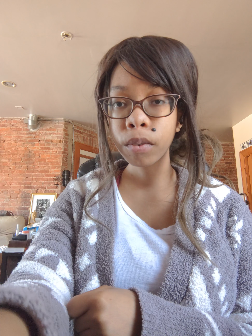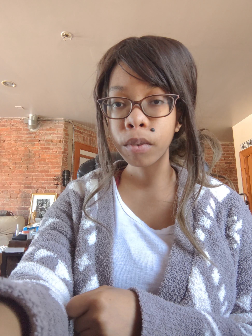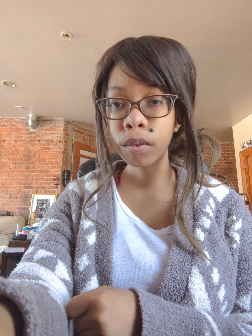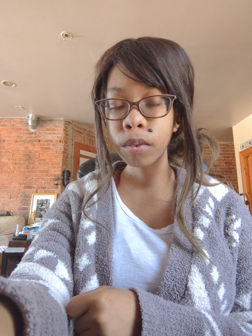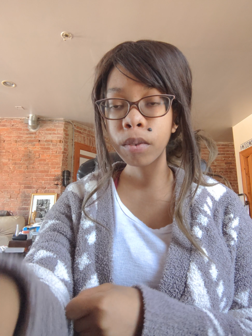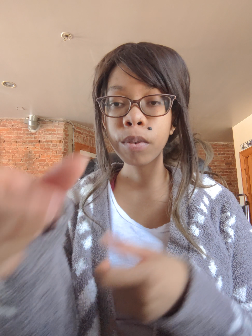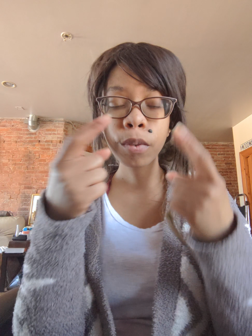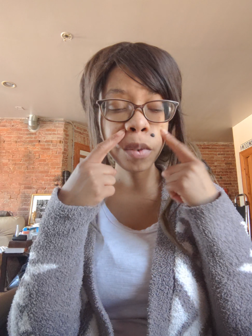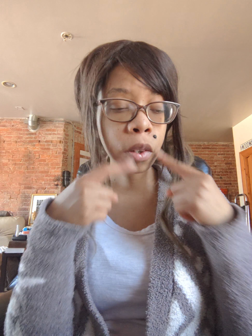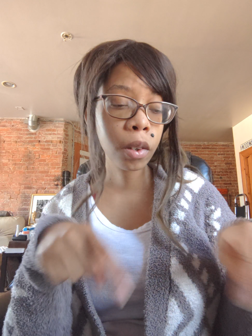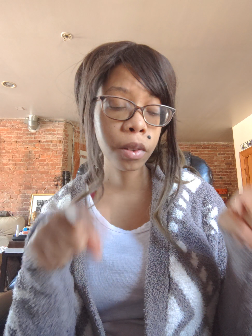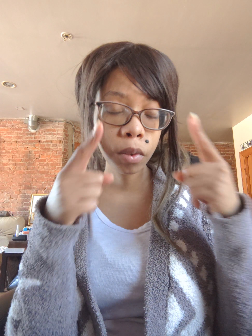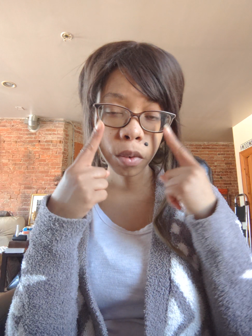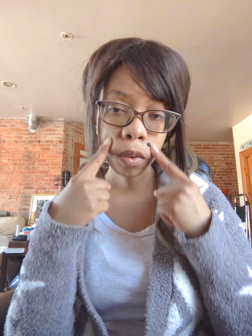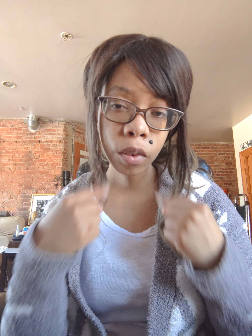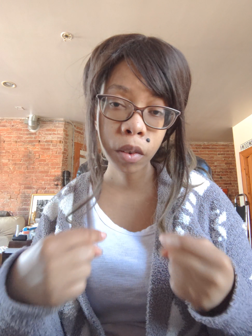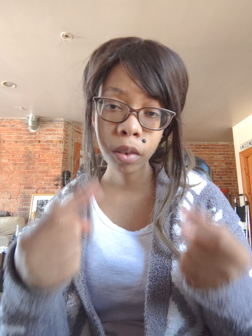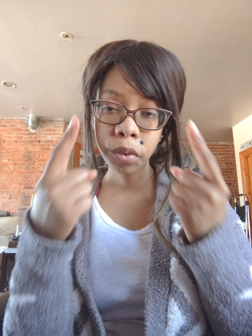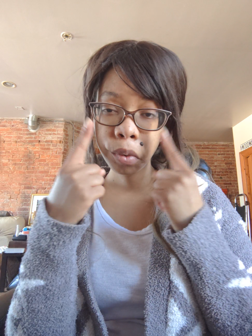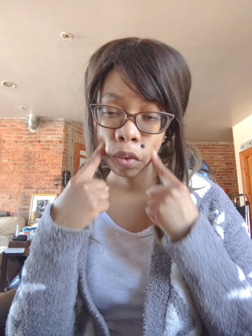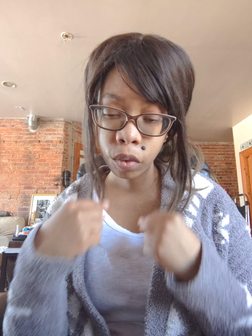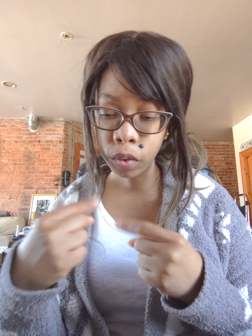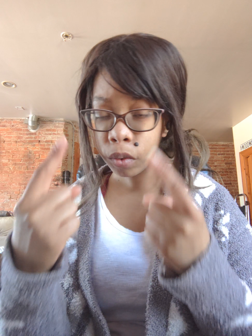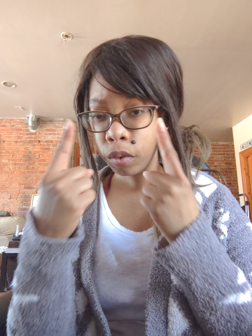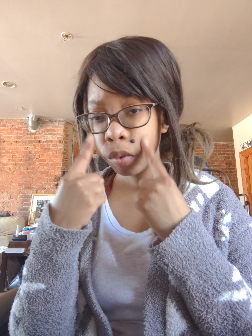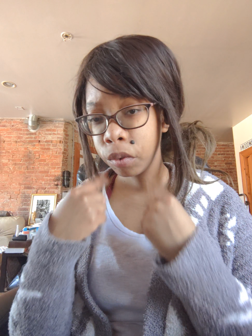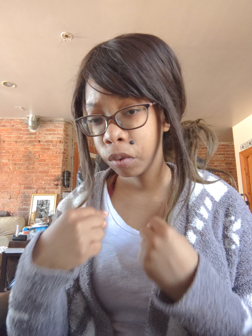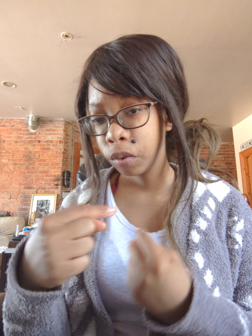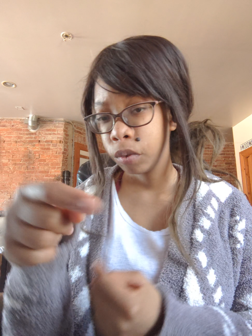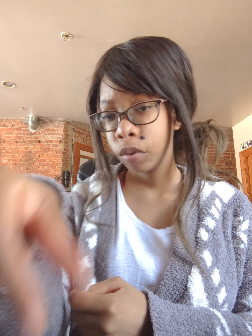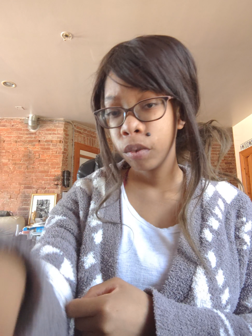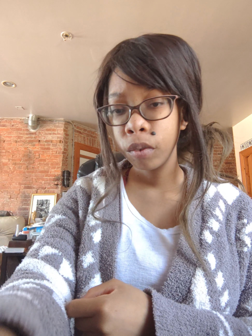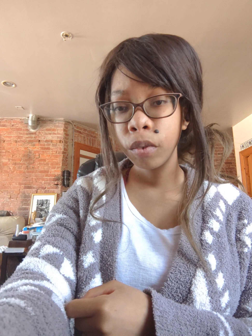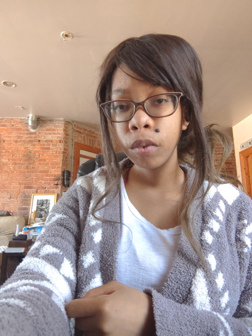cry